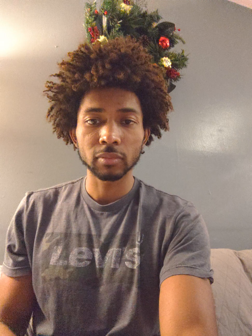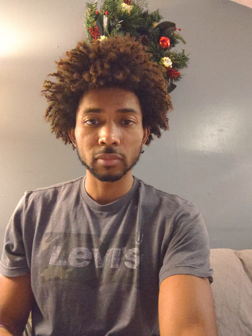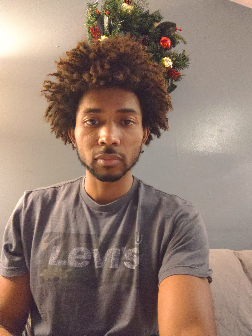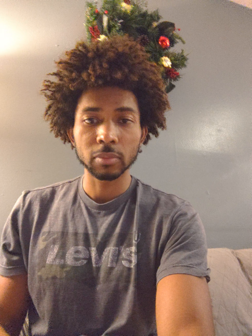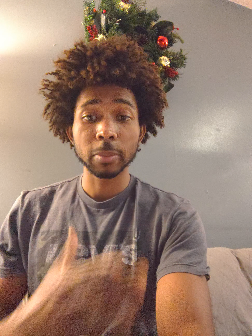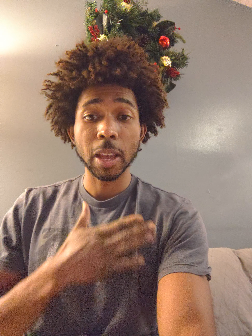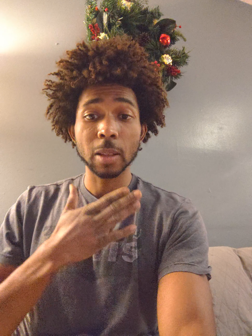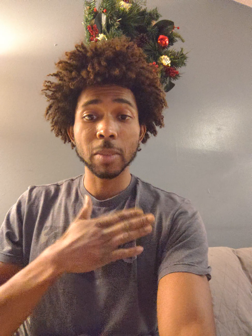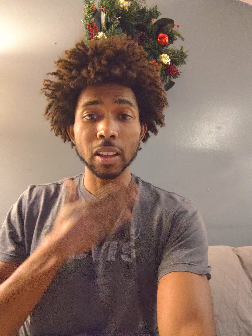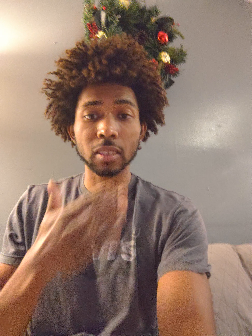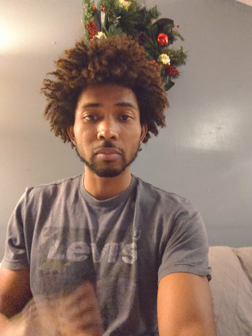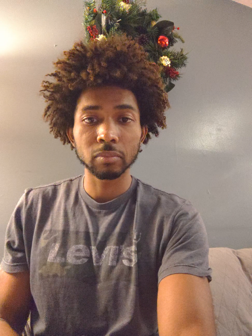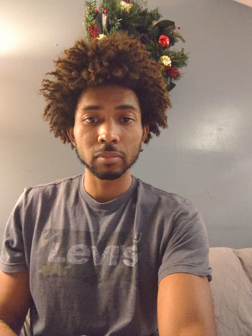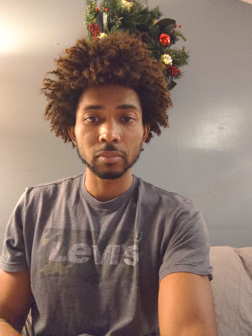happy